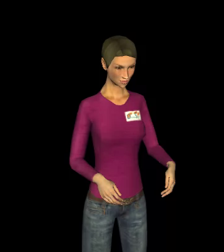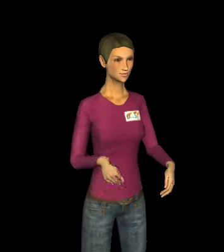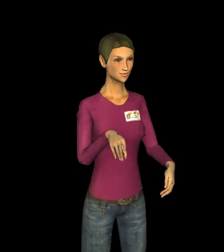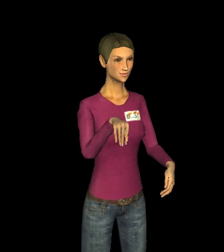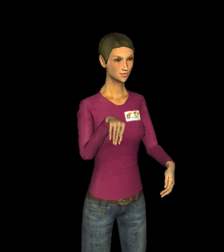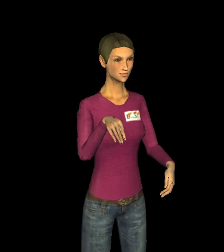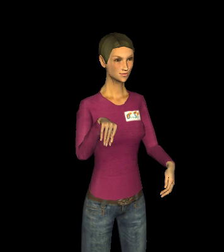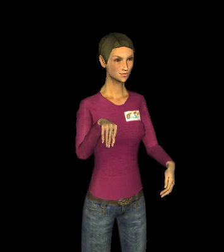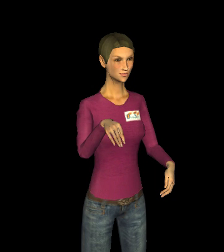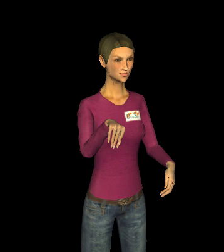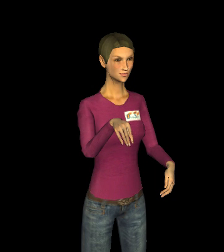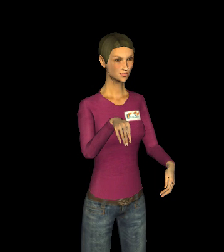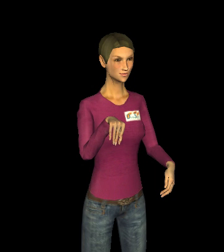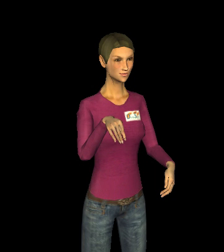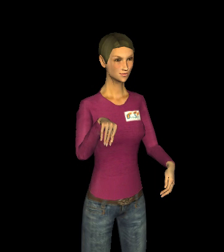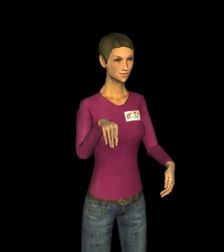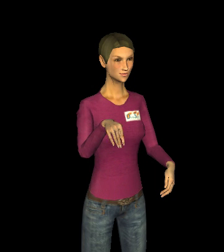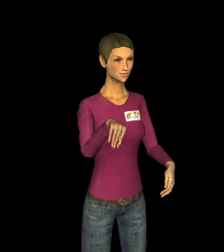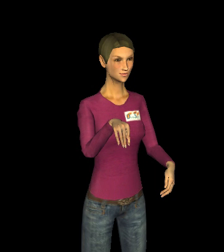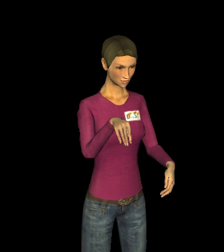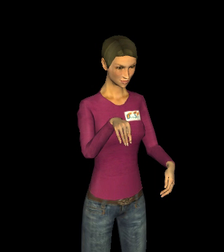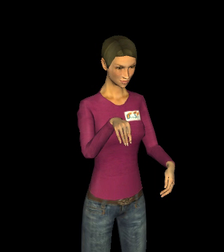طحين